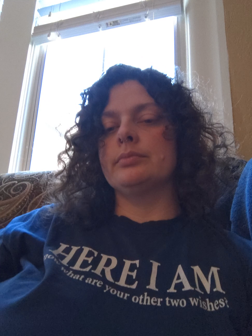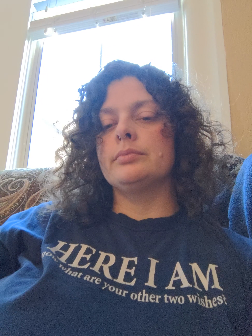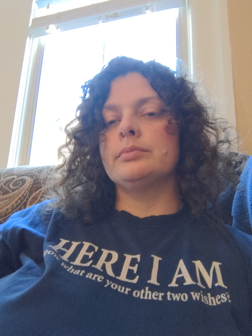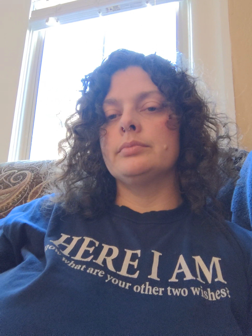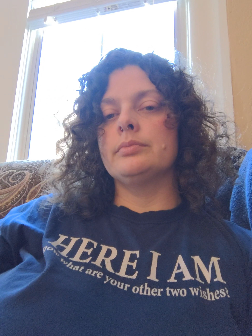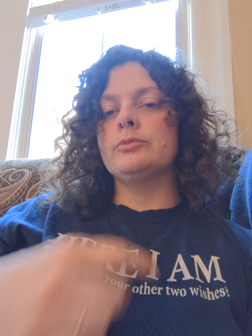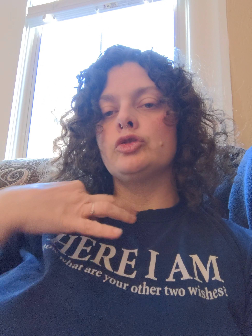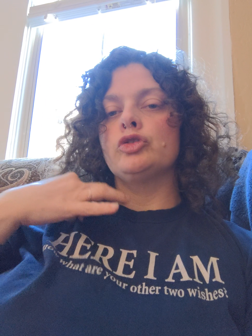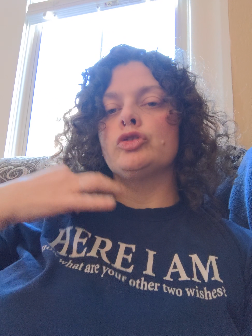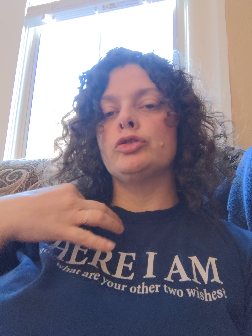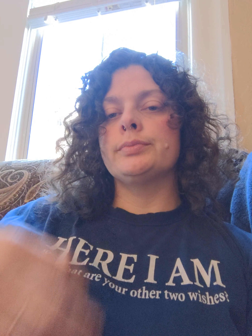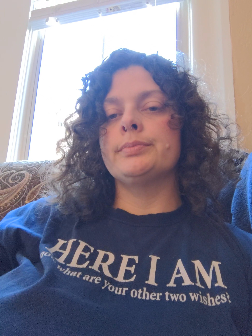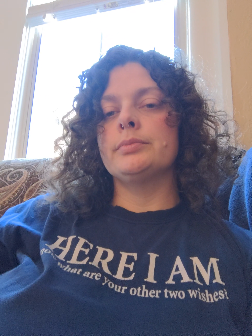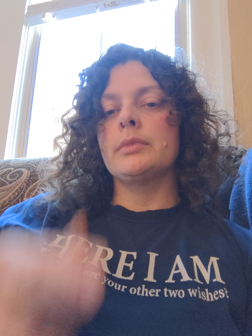shirt